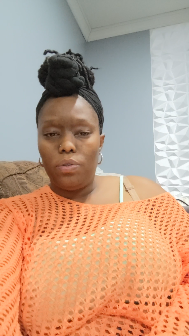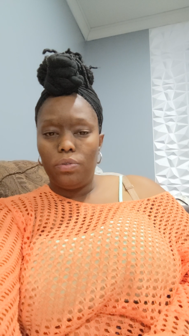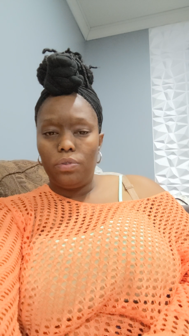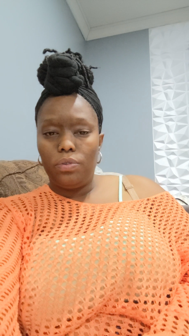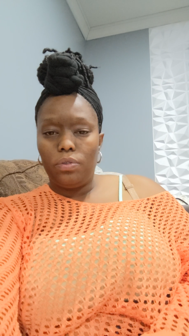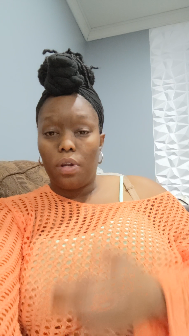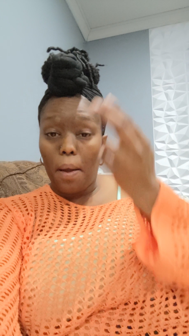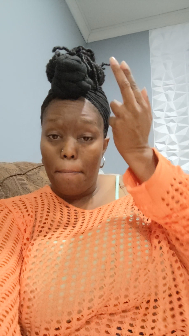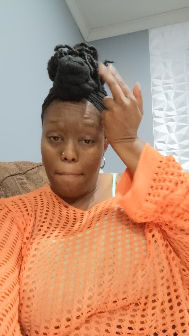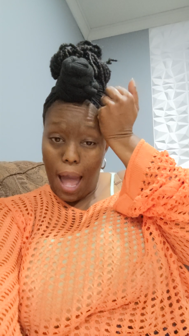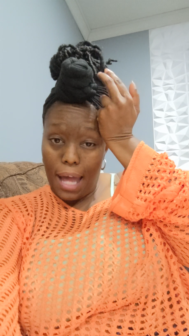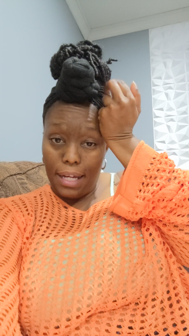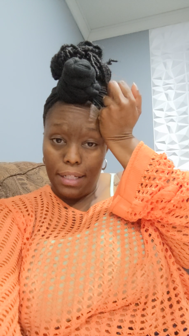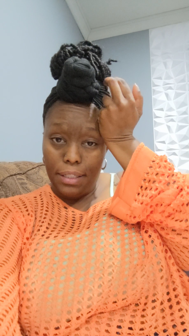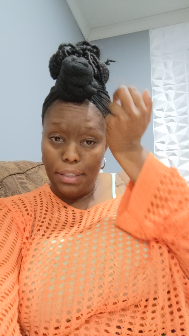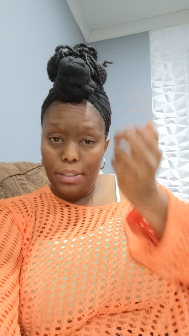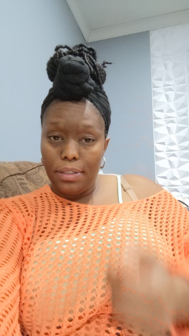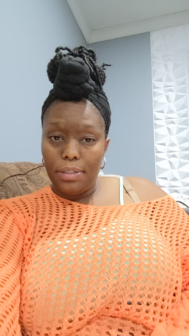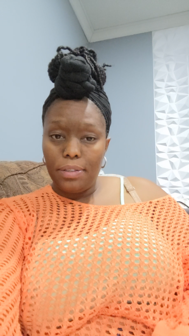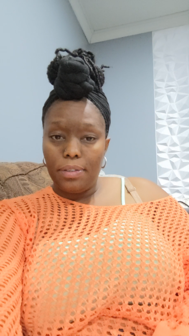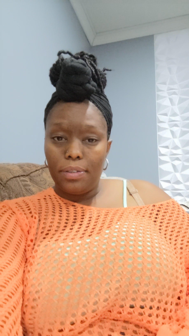bunny